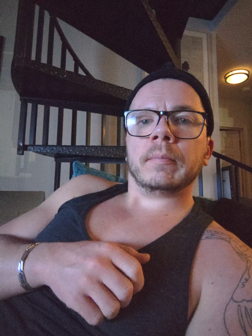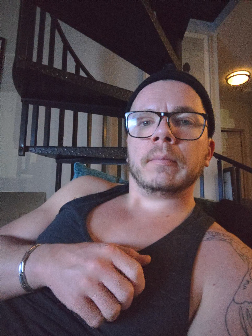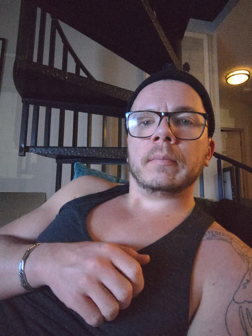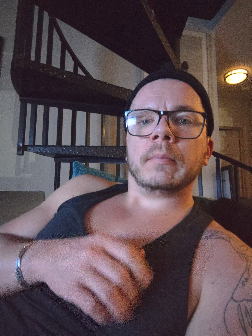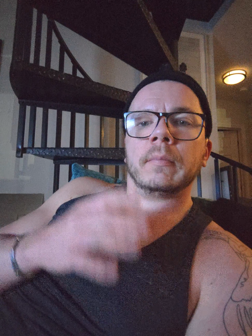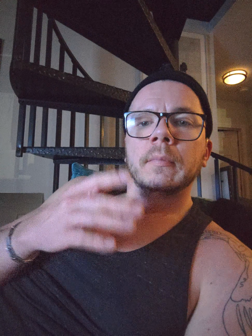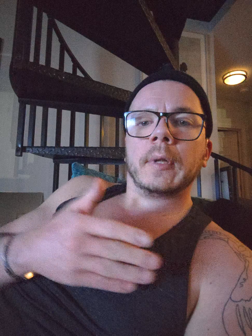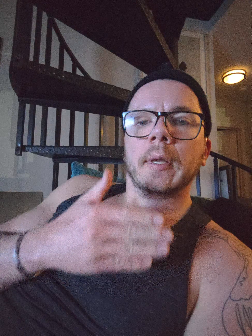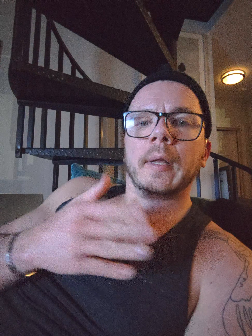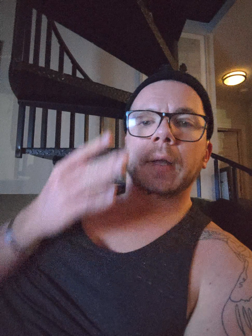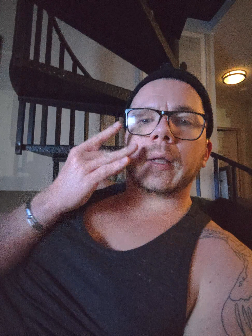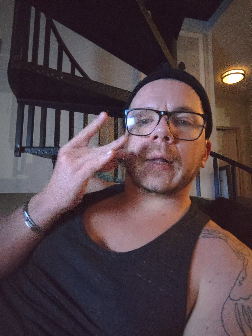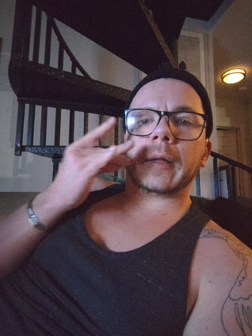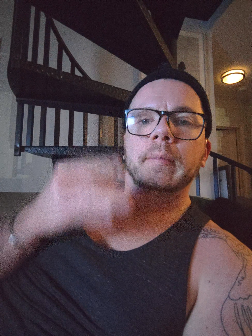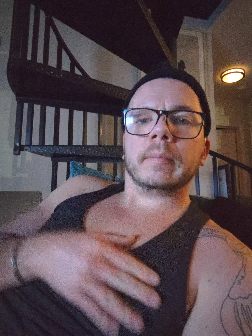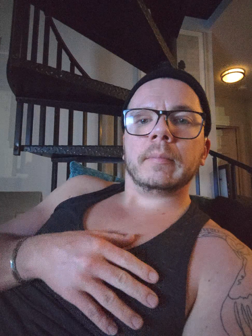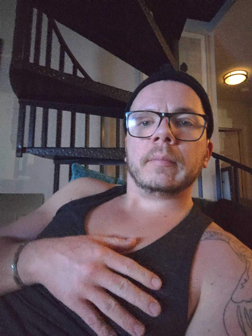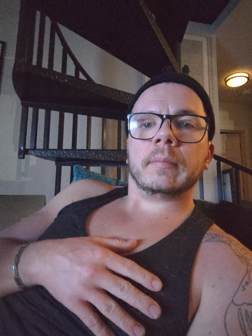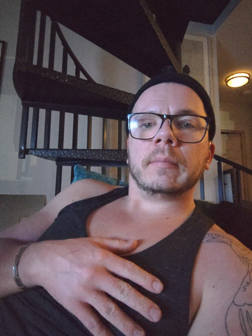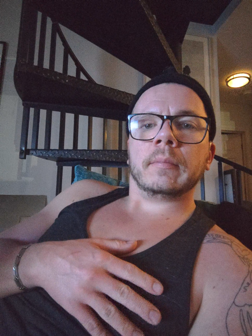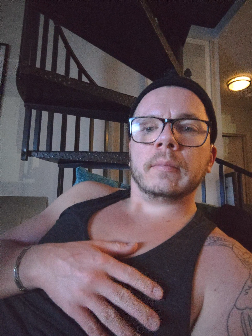kitty